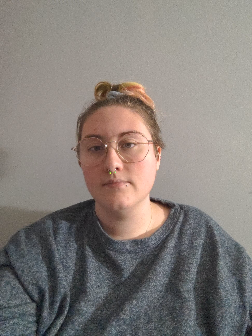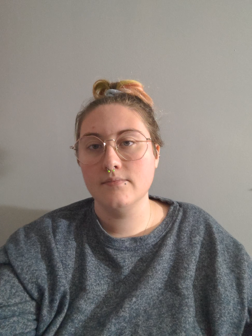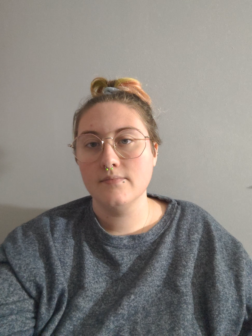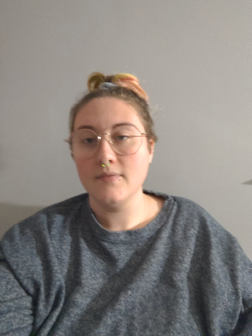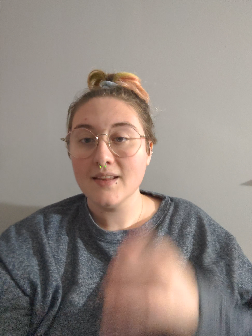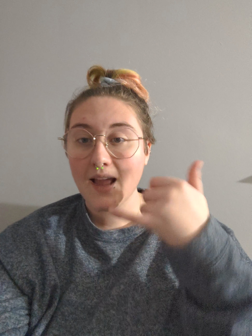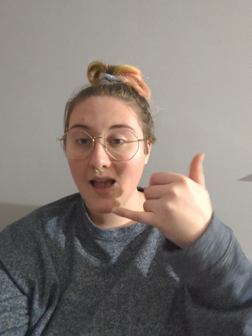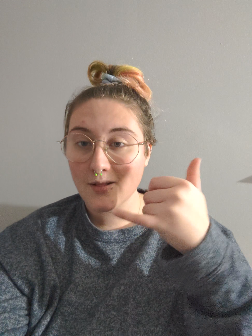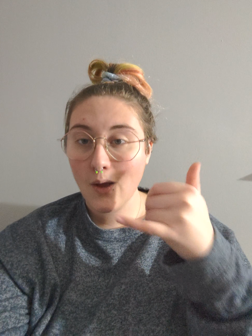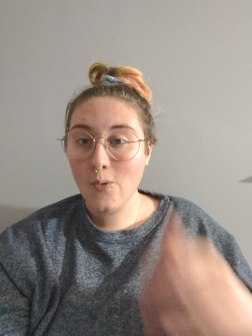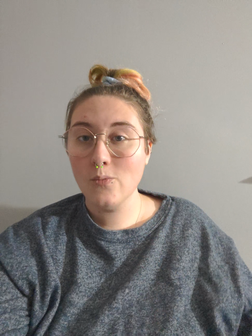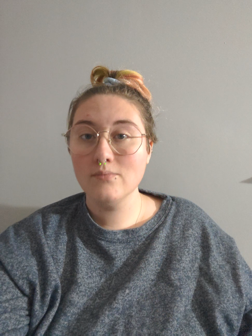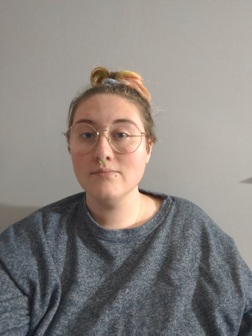yellow